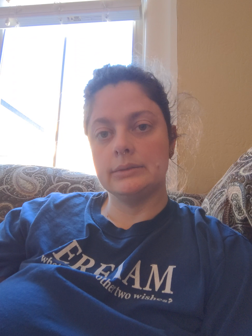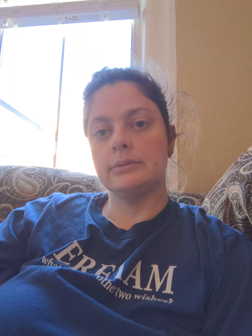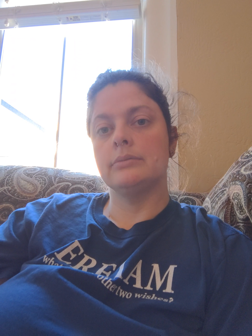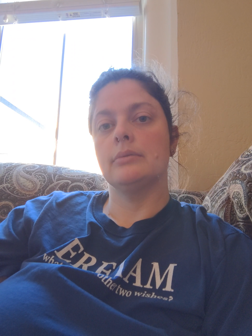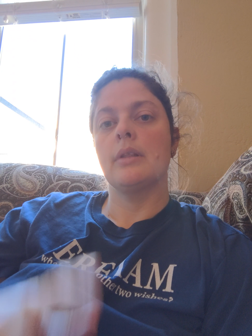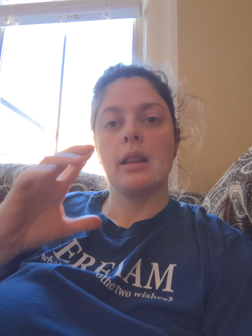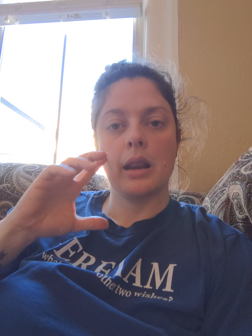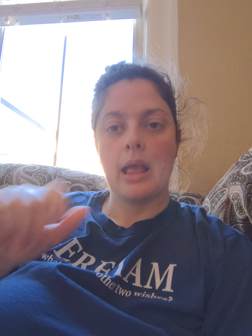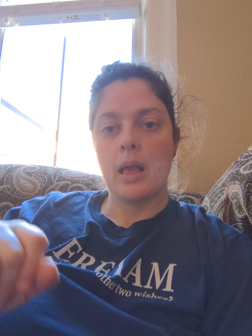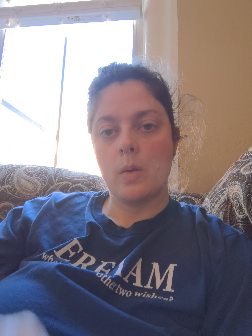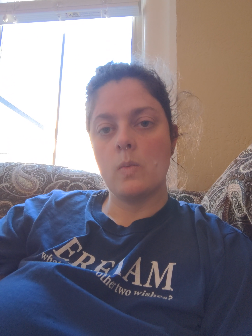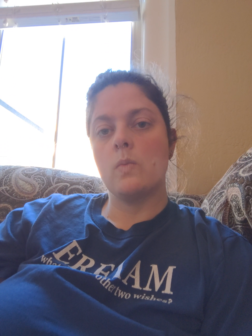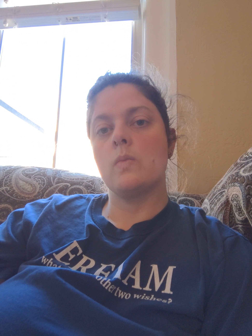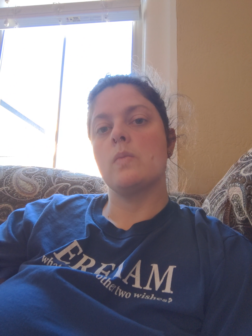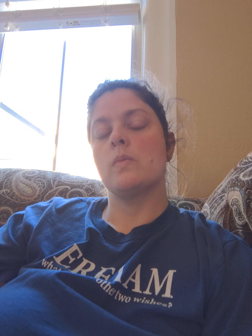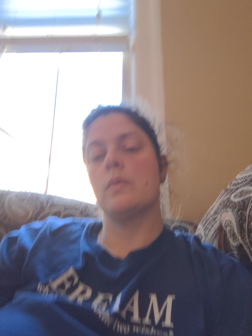loud